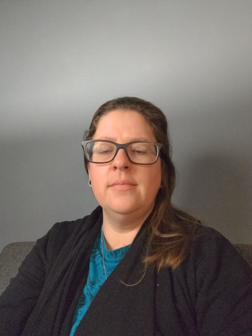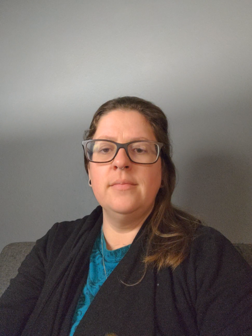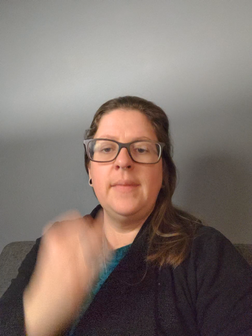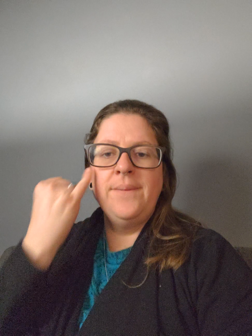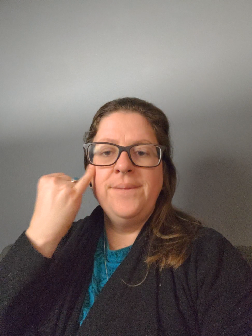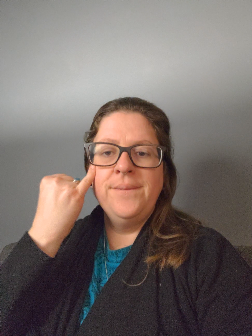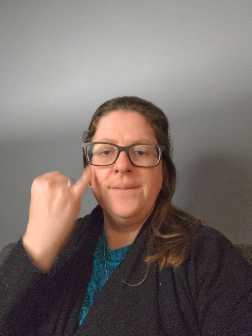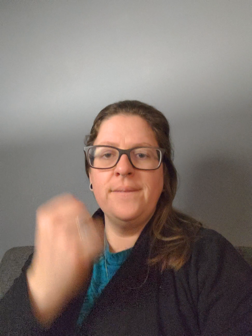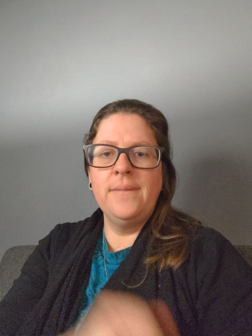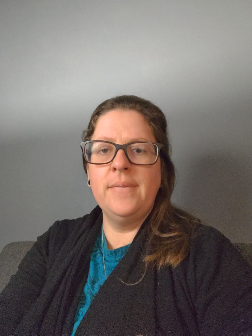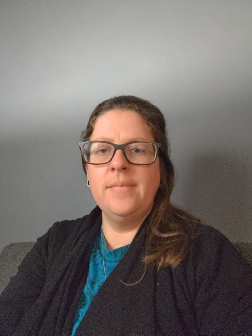if